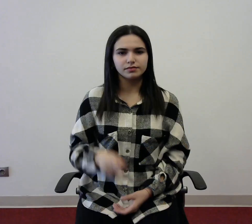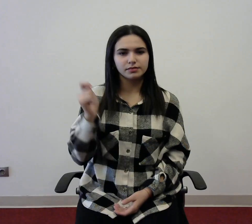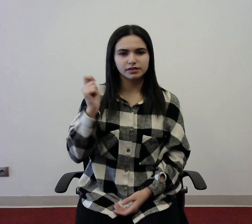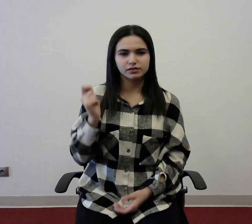bazar